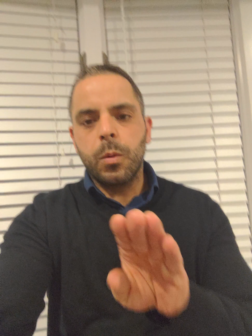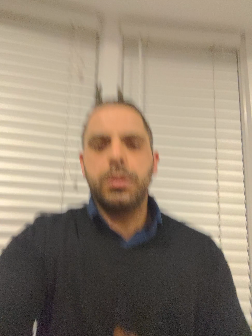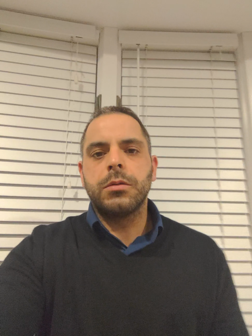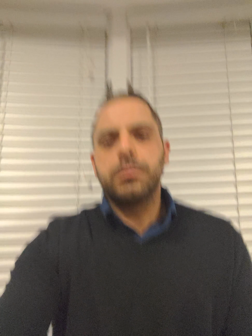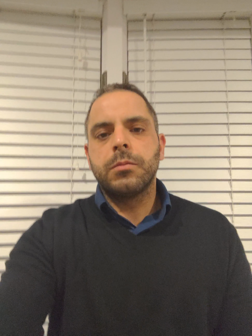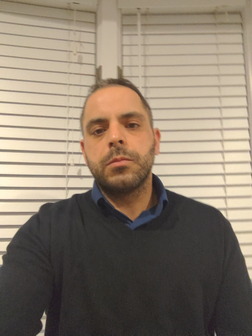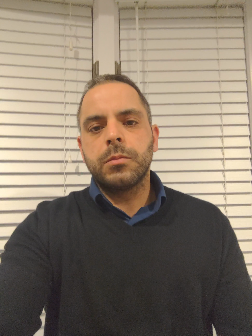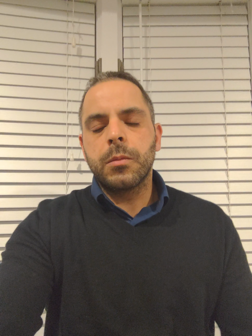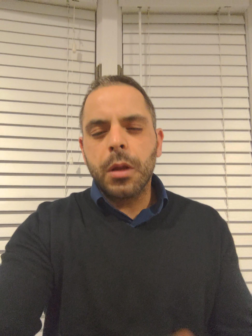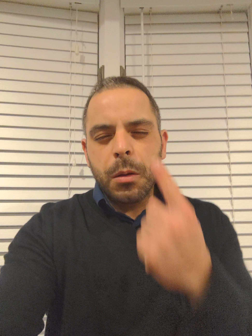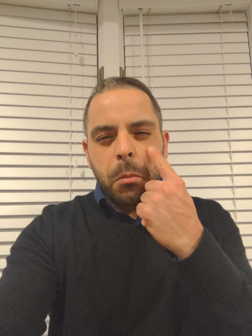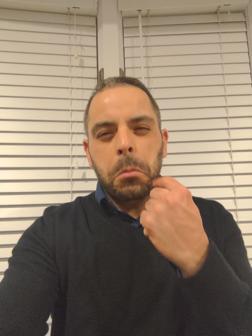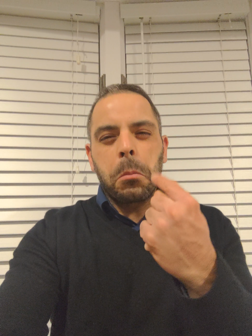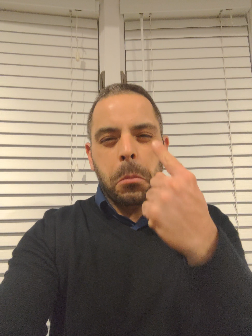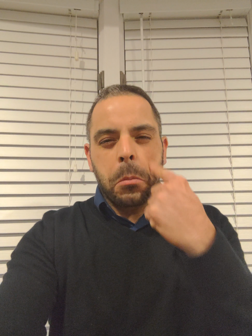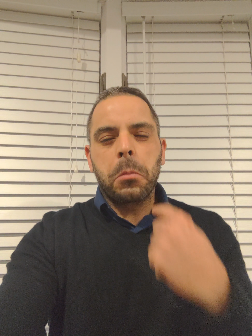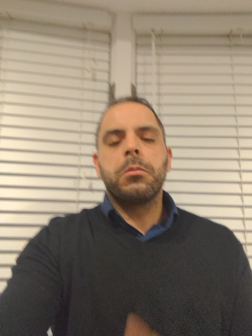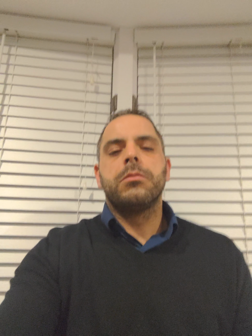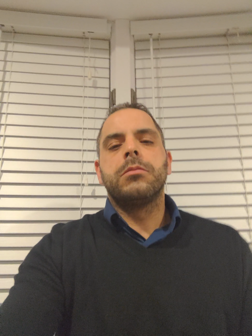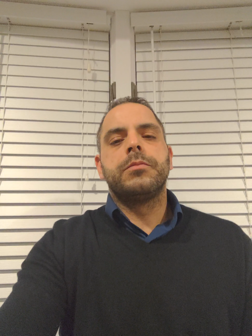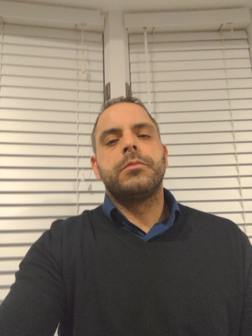cry